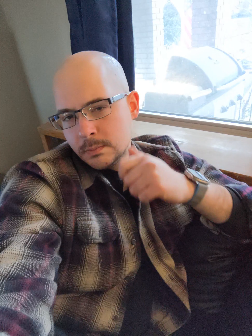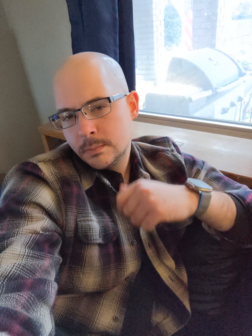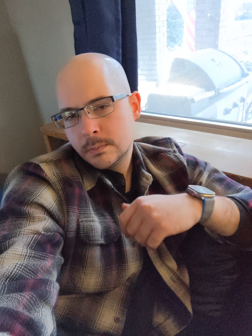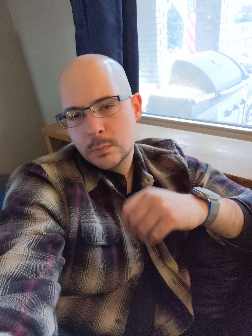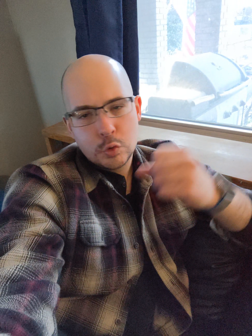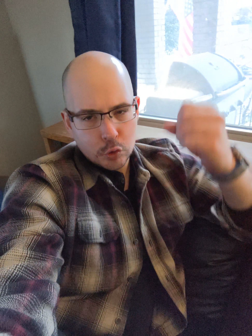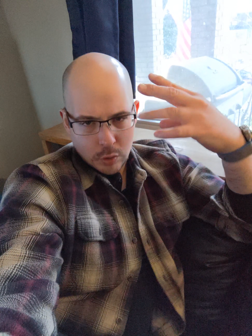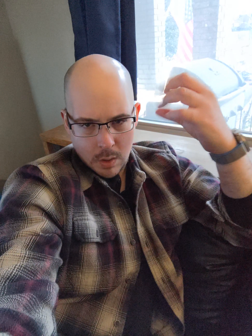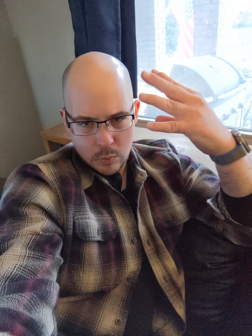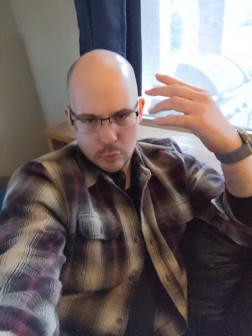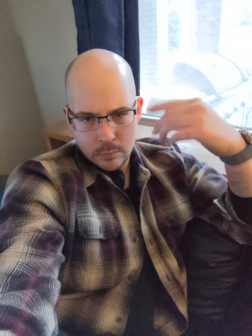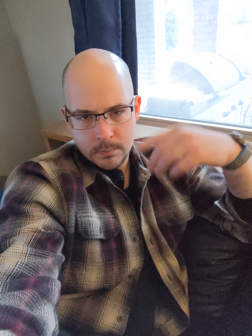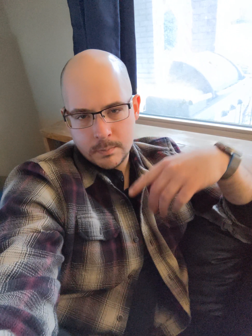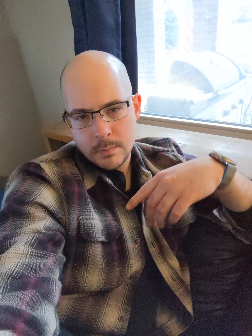shower